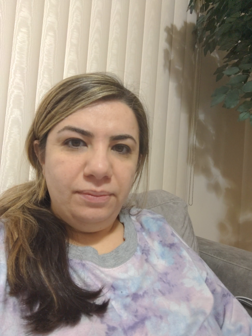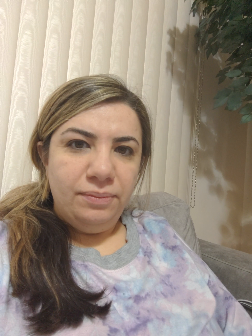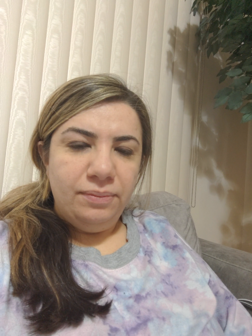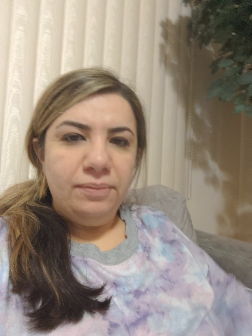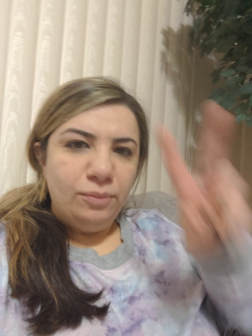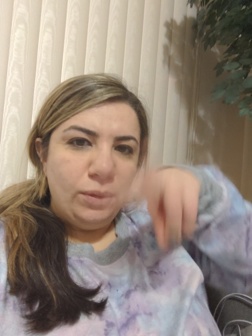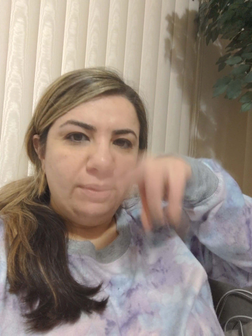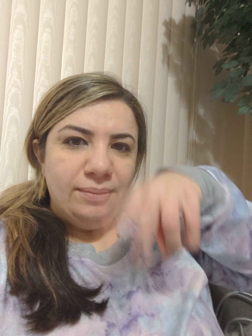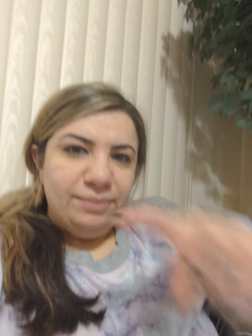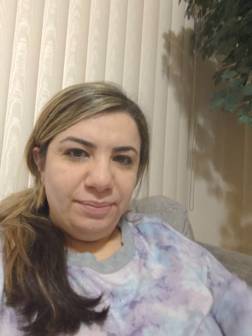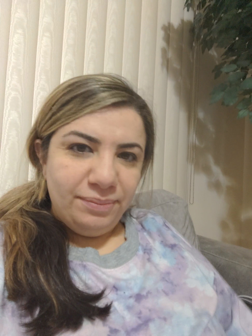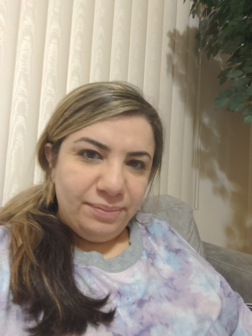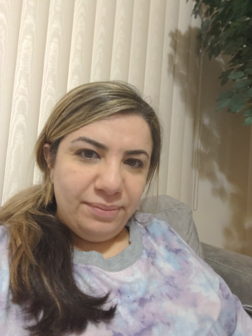read